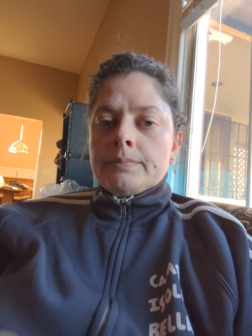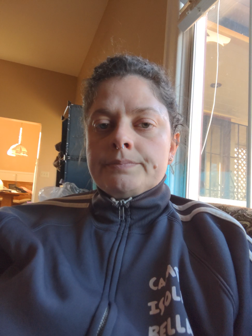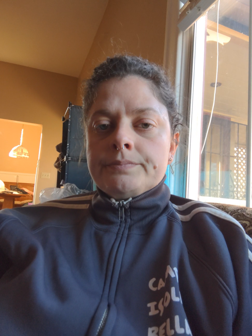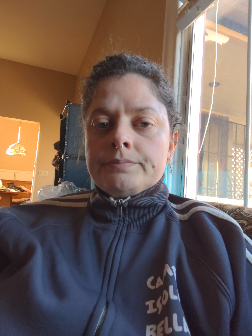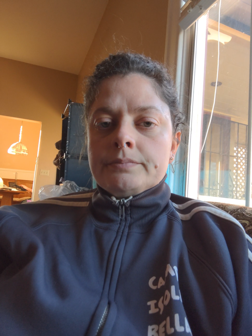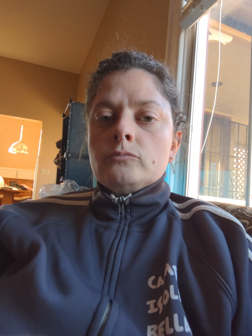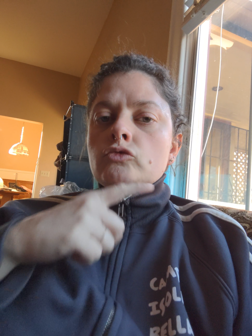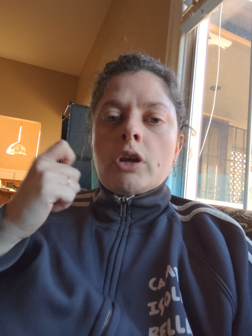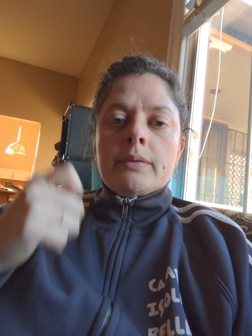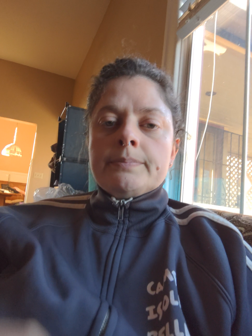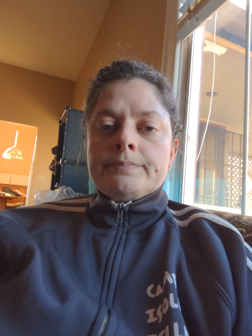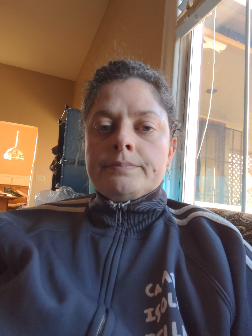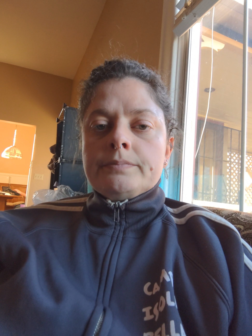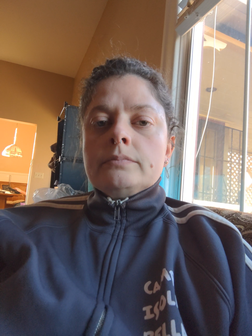dry